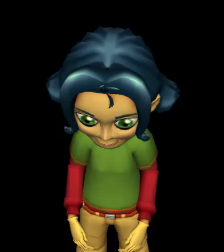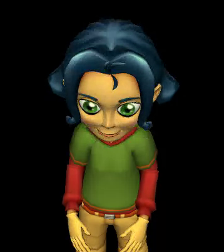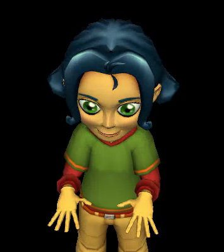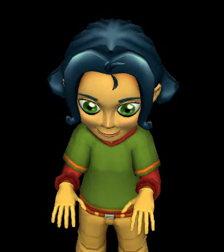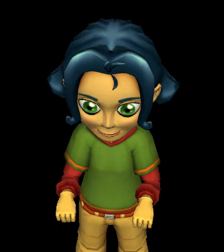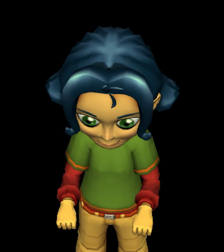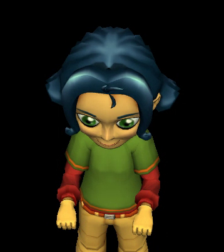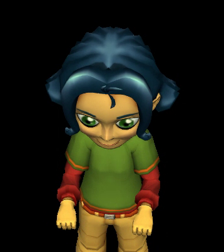مشغول